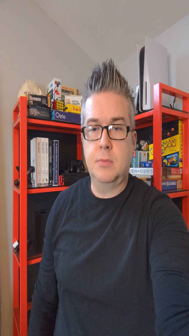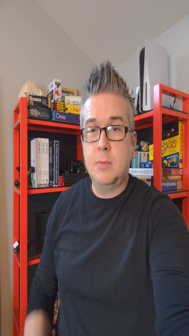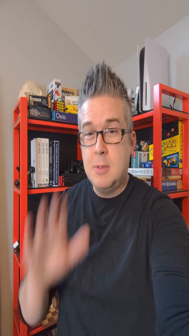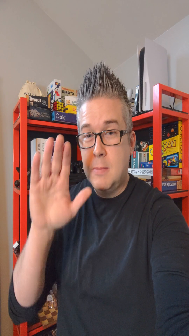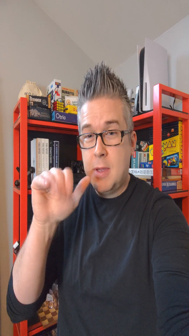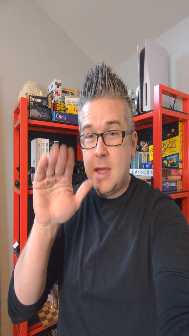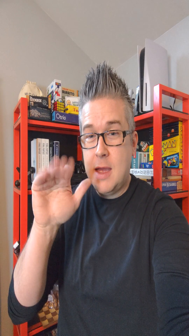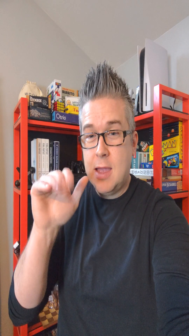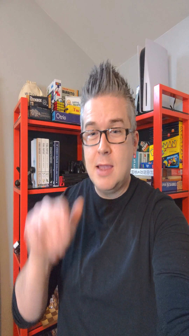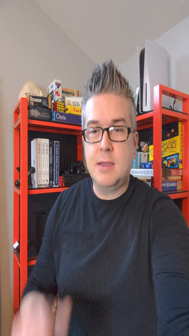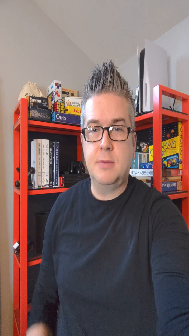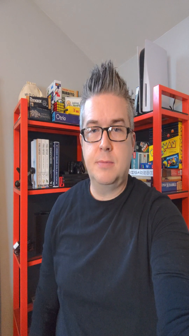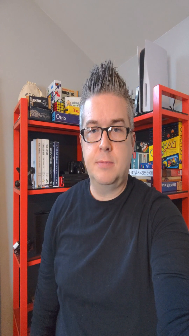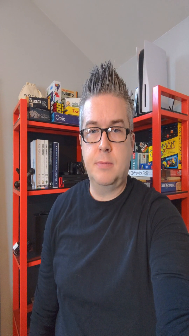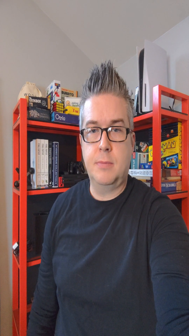bye